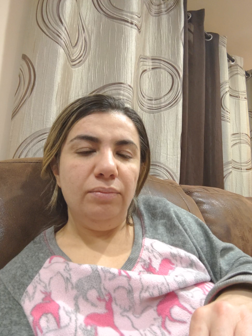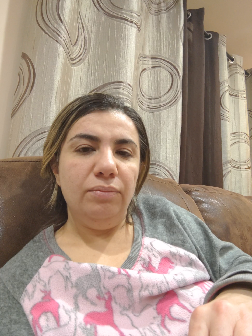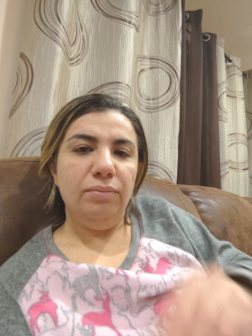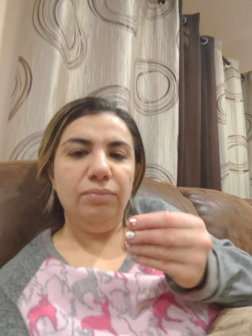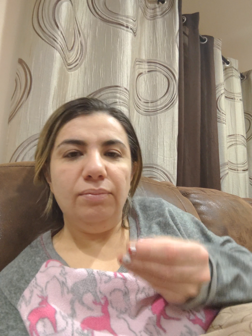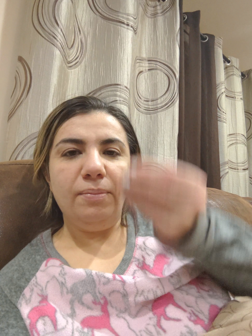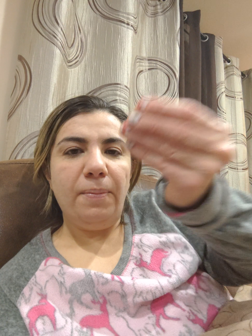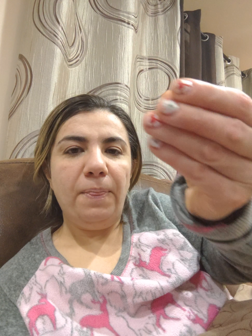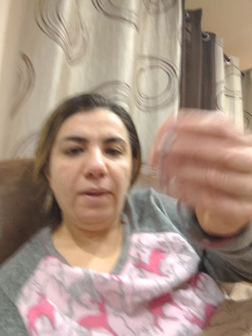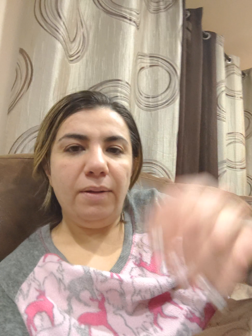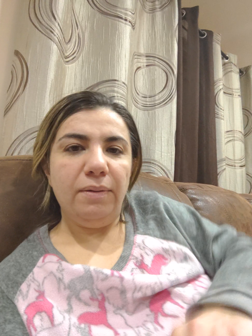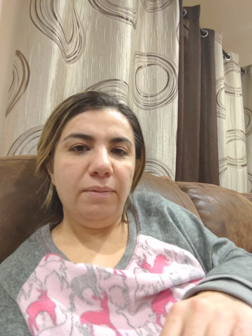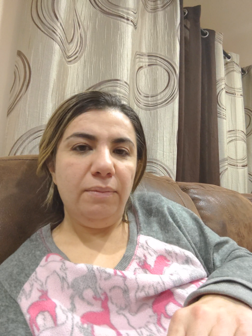give